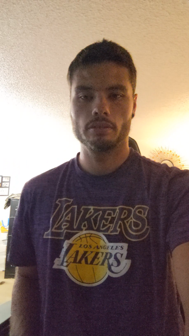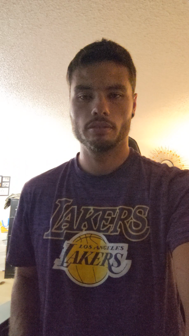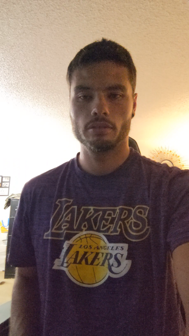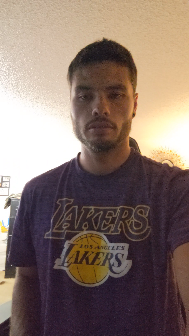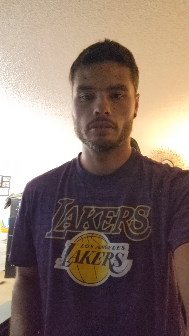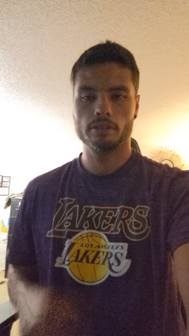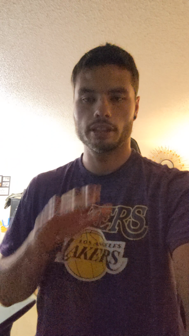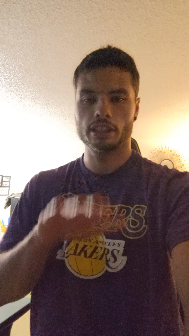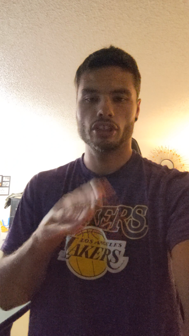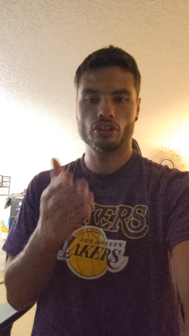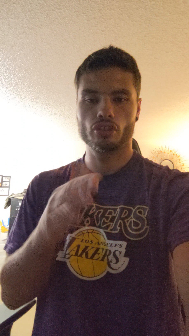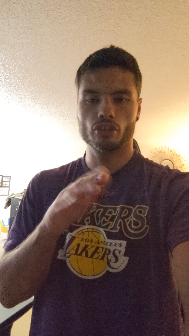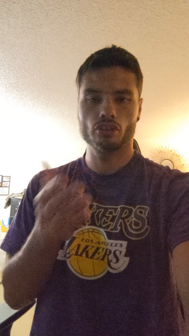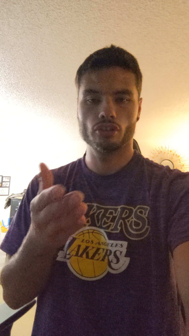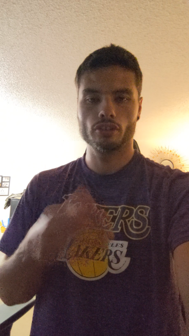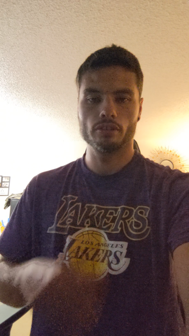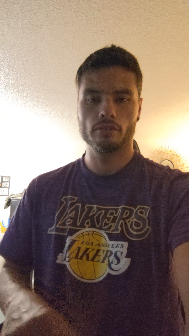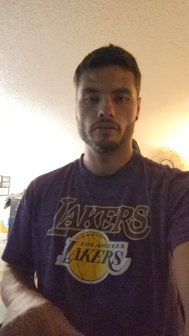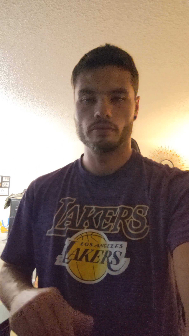kitchen